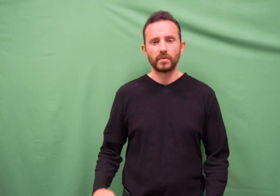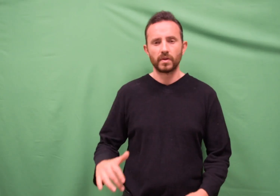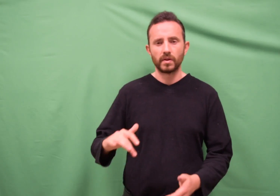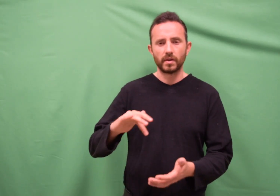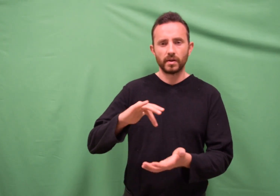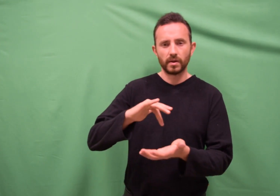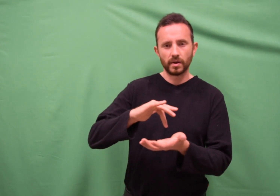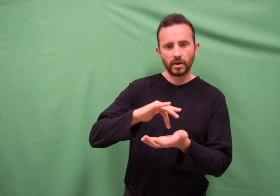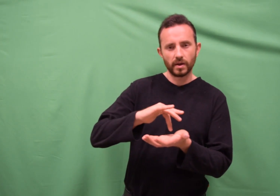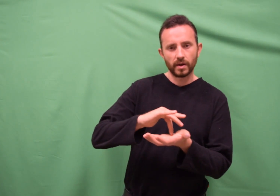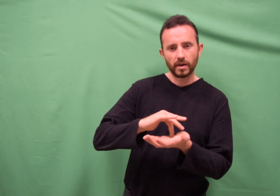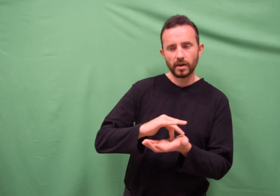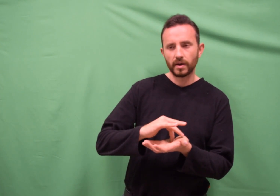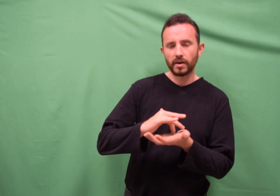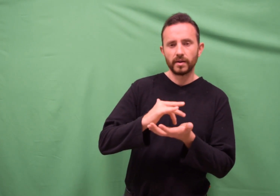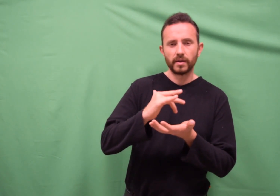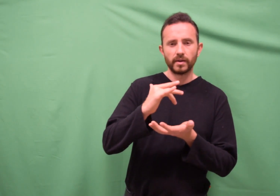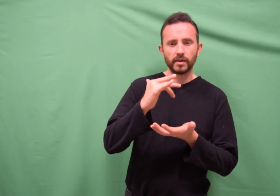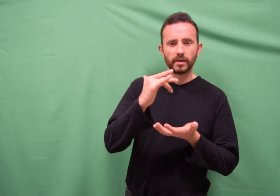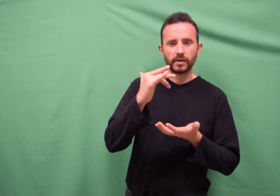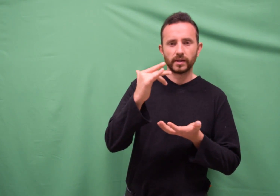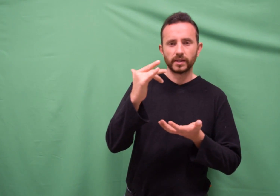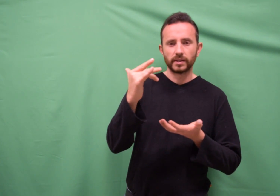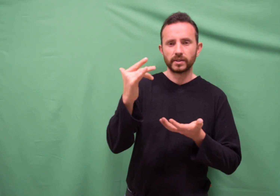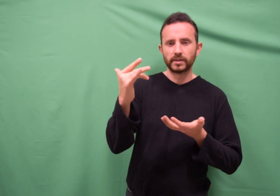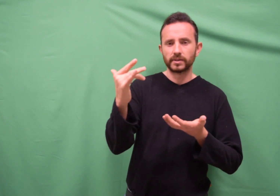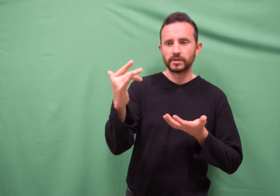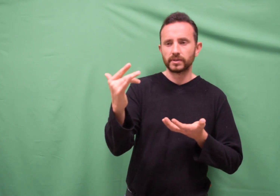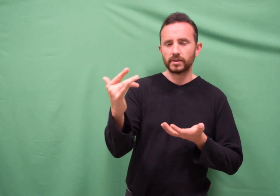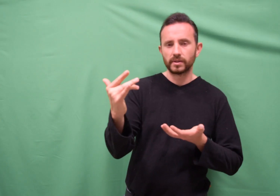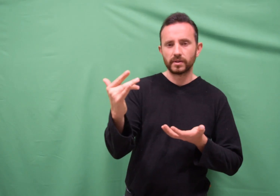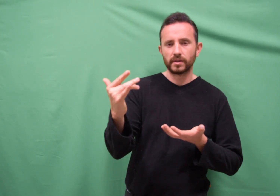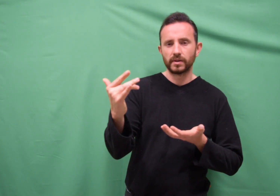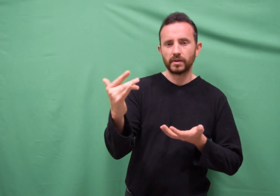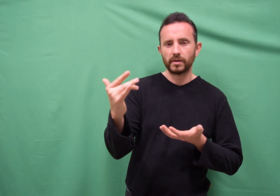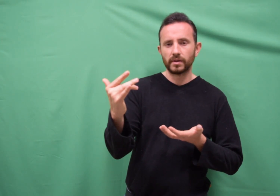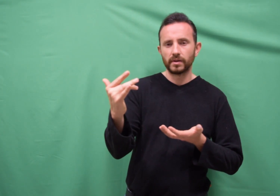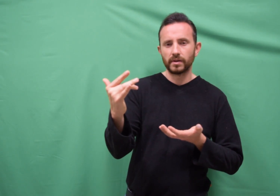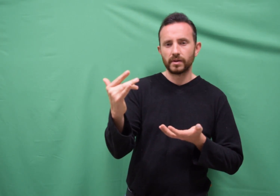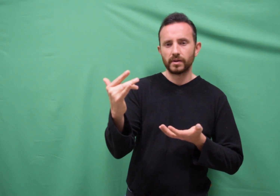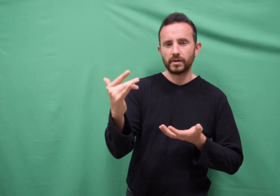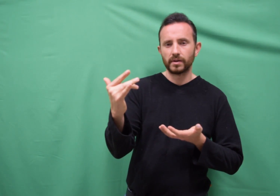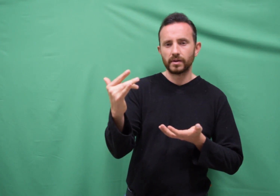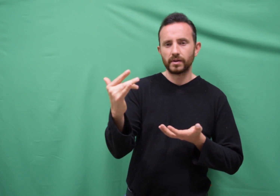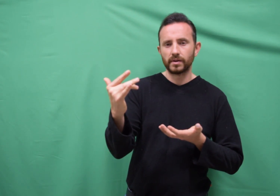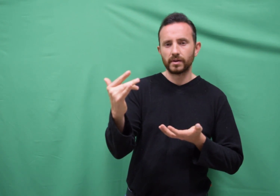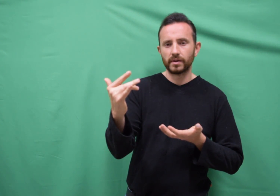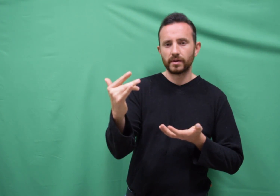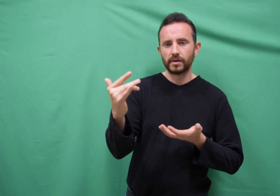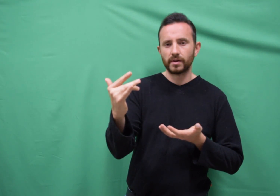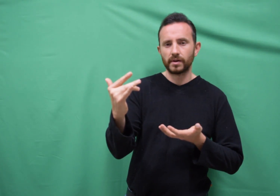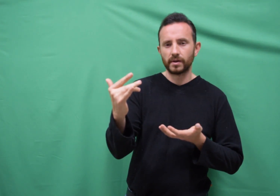gracias